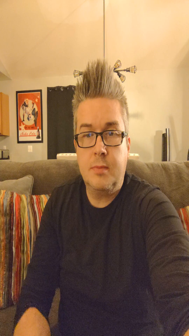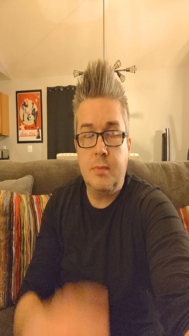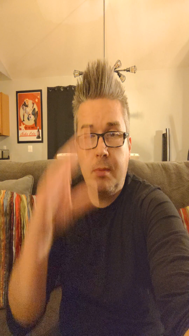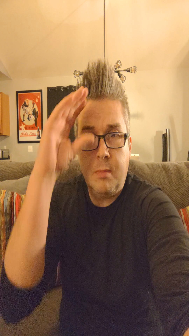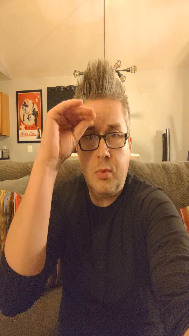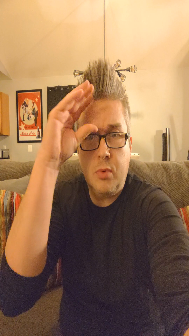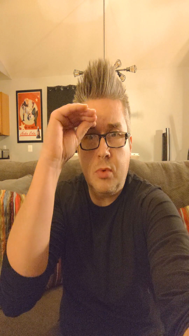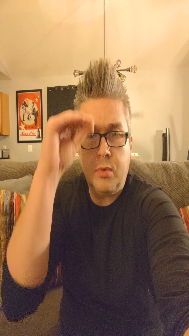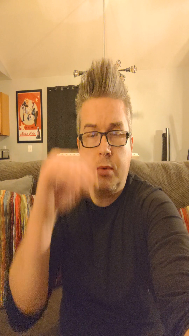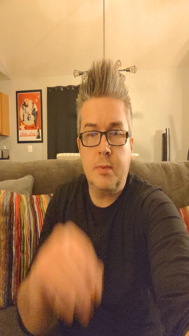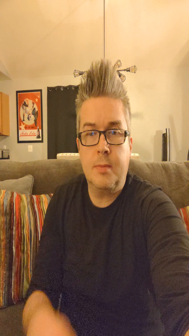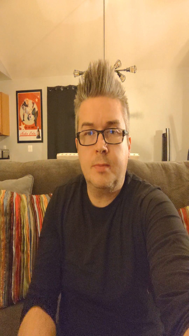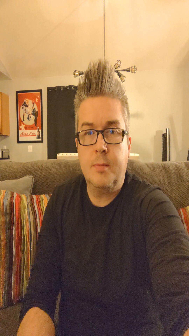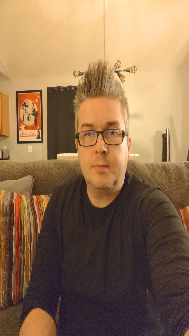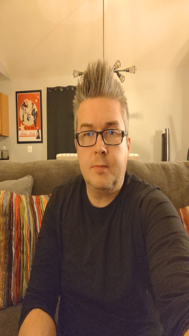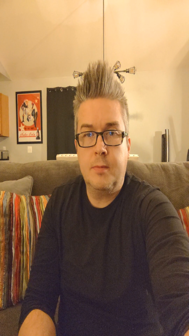boy